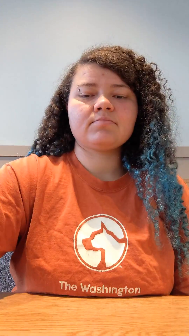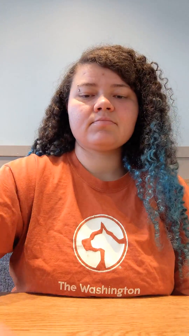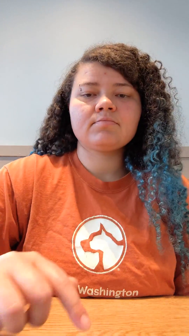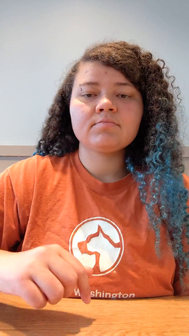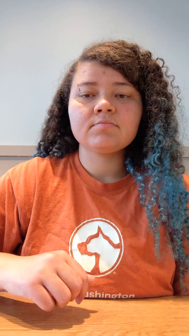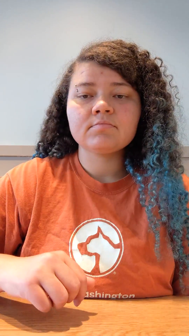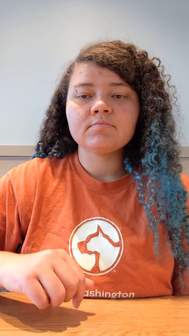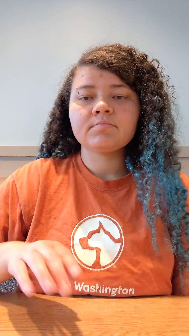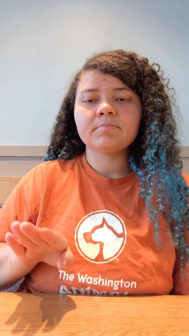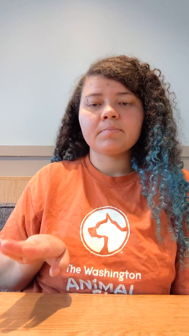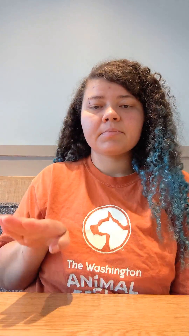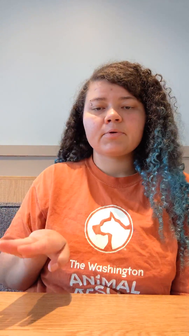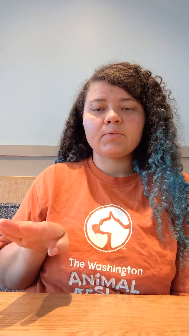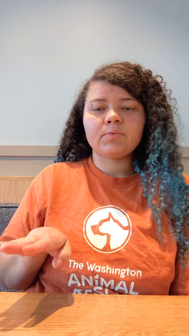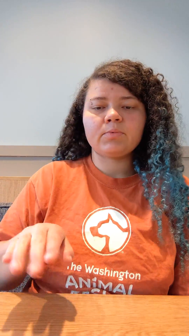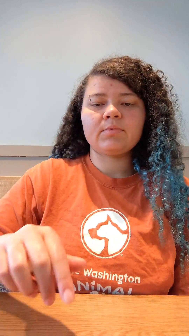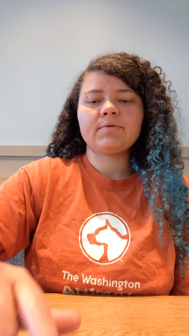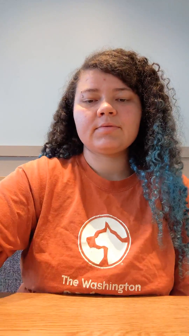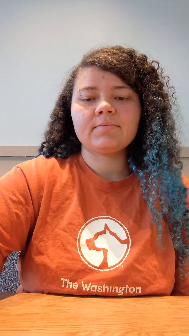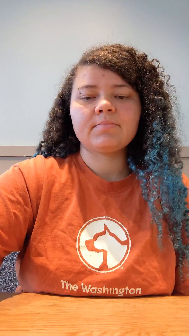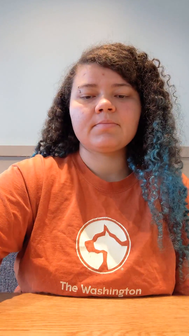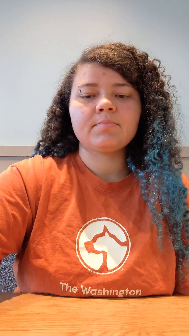penguin